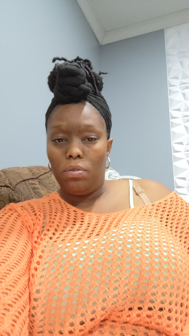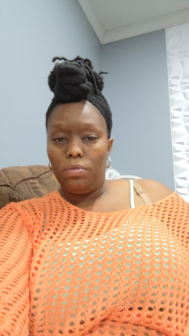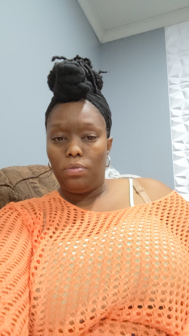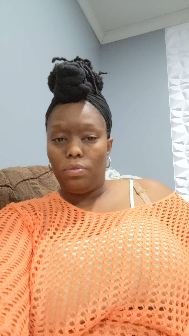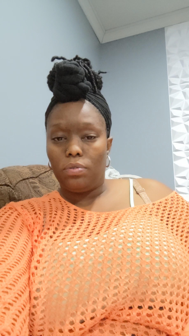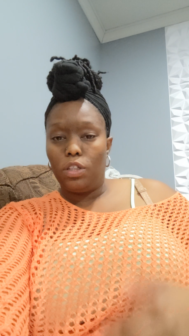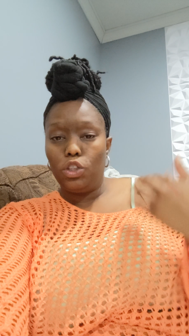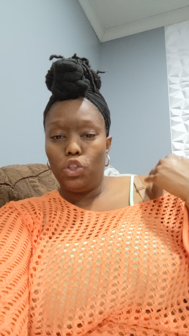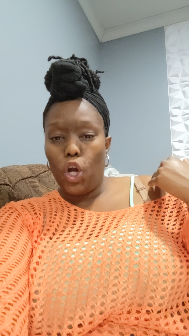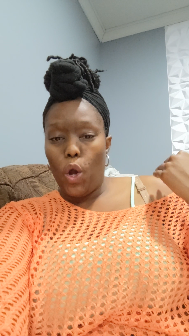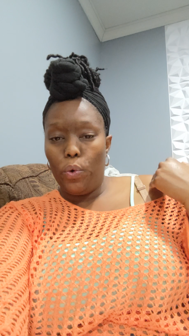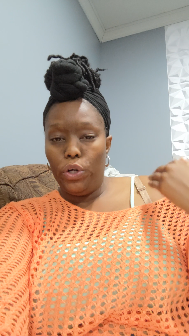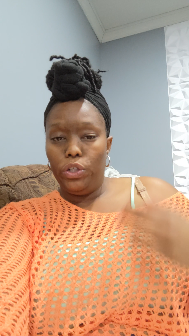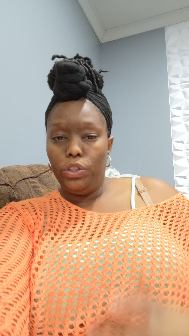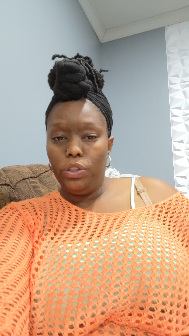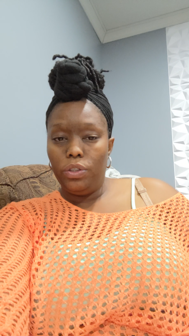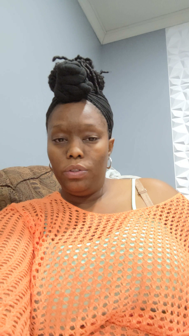shoulder